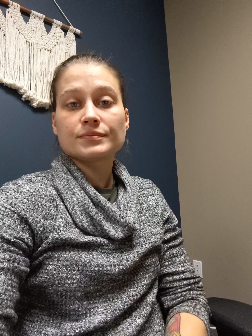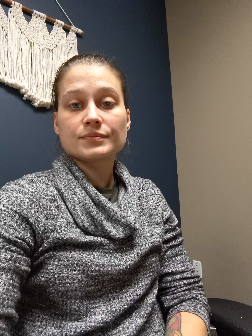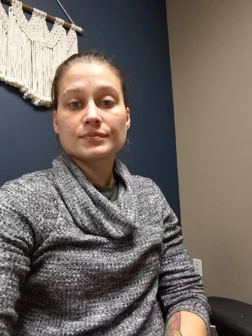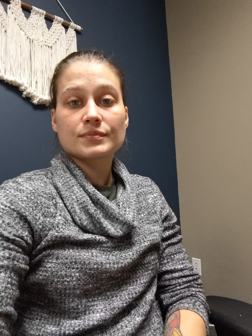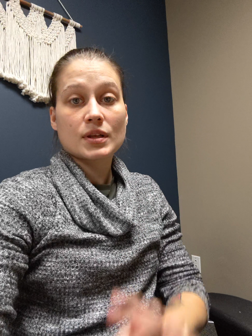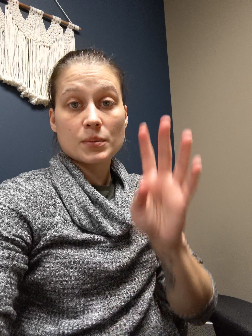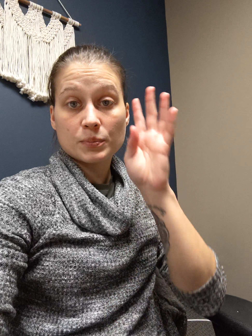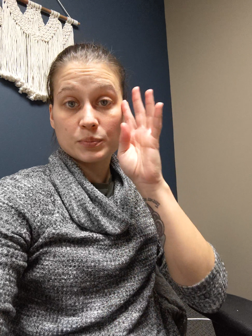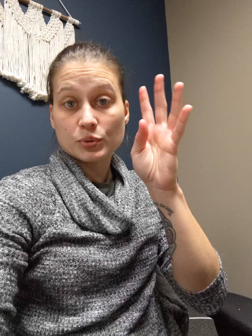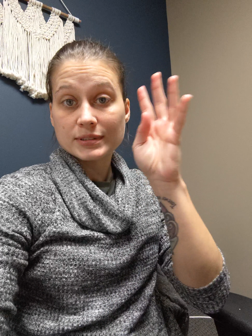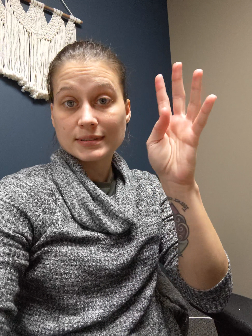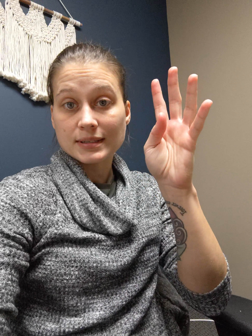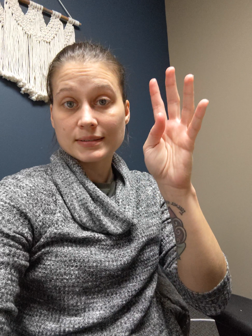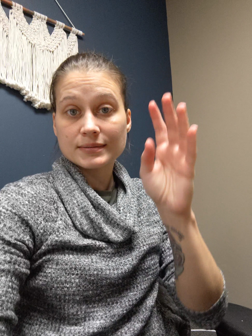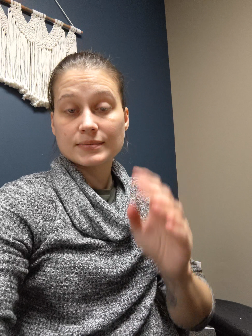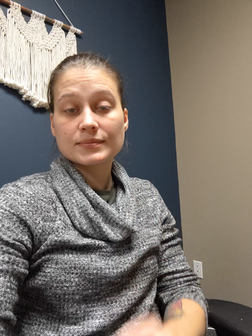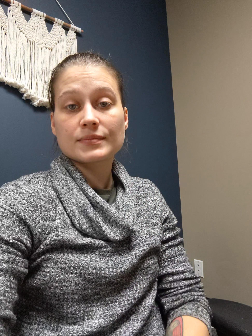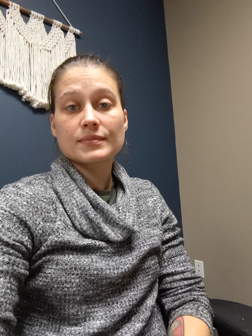pretend